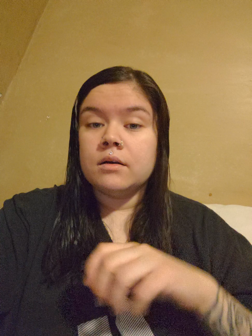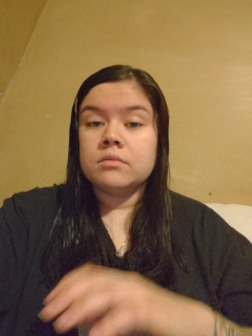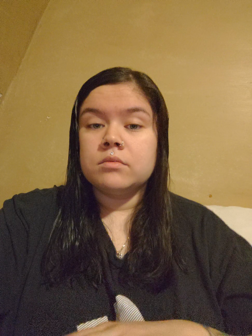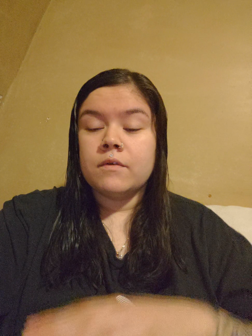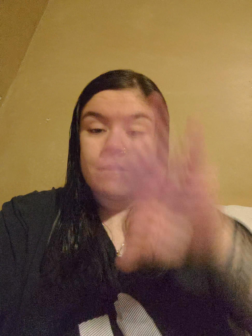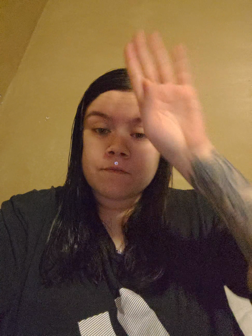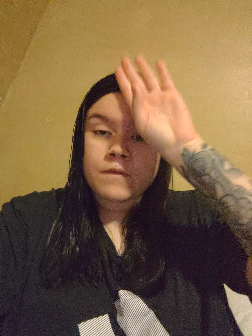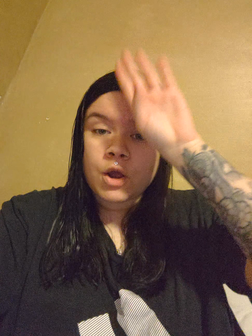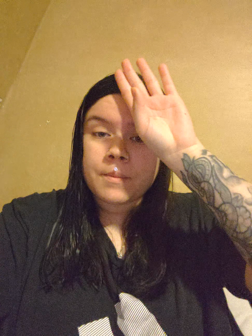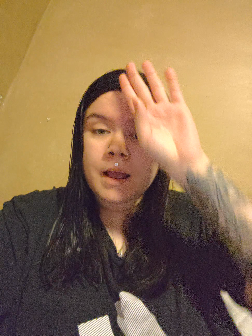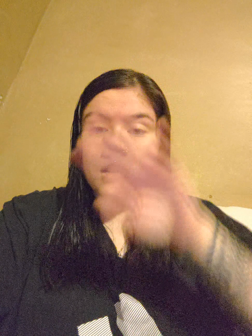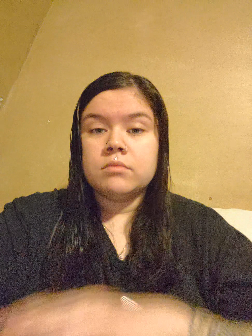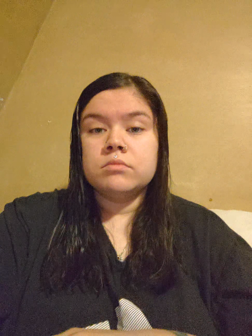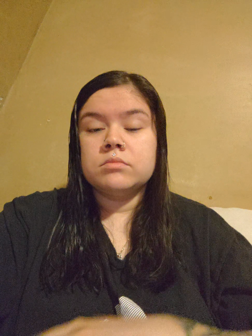fireman